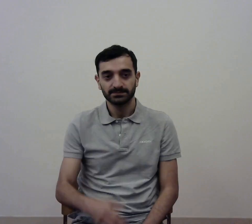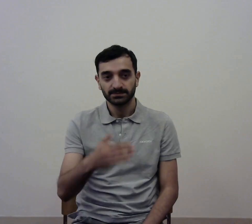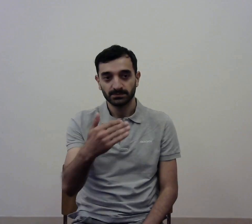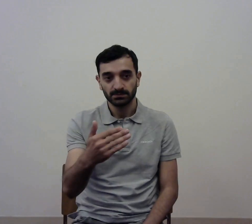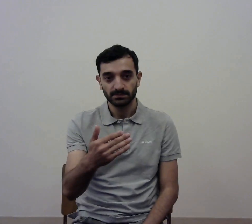siz